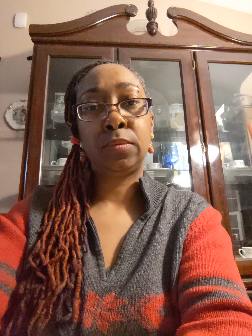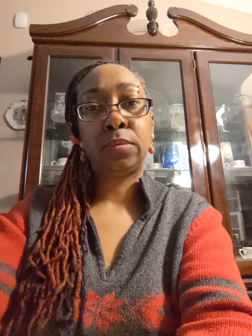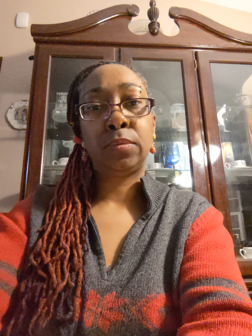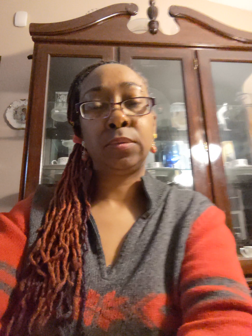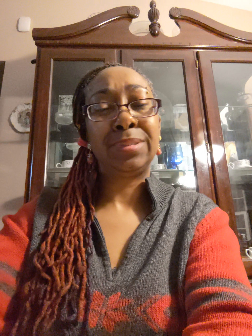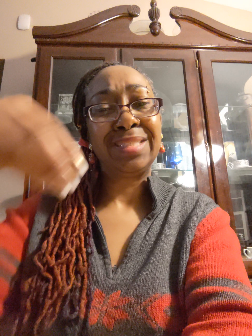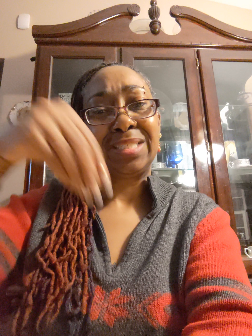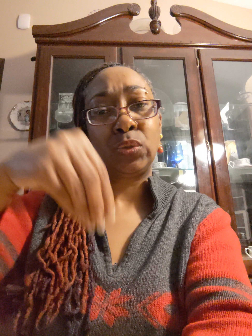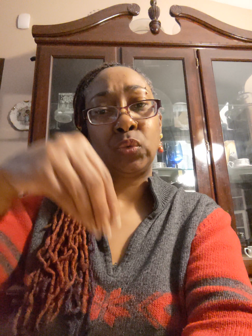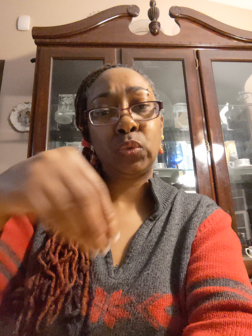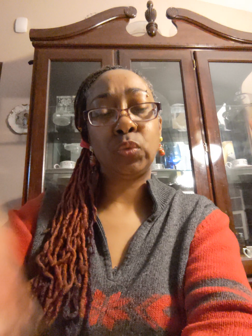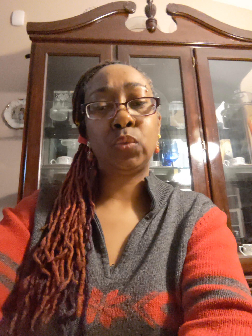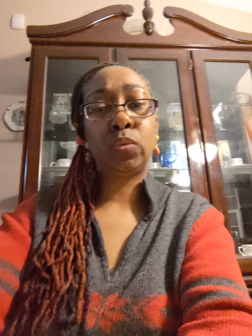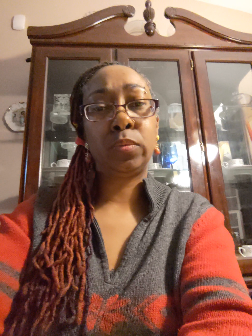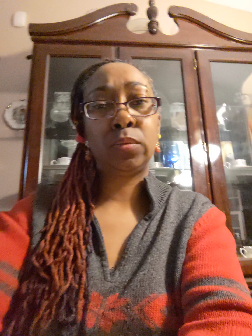into